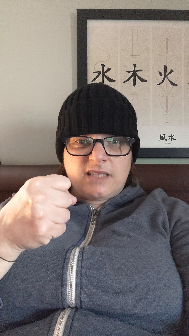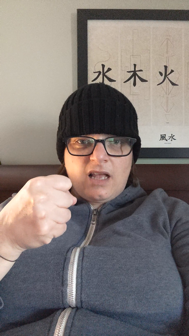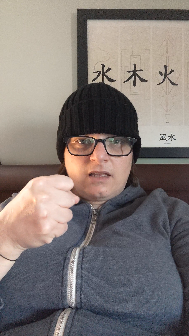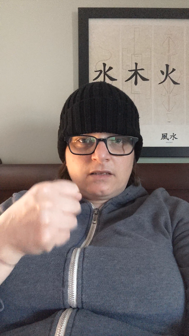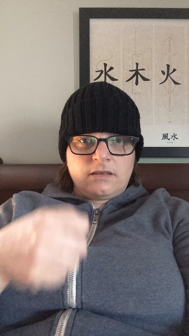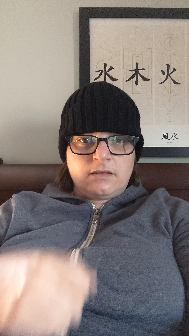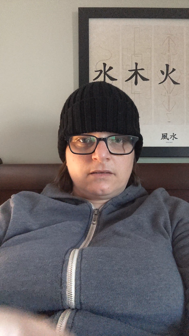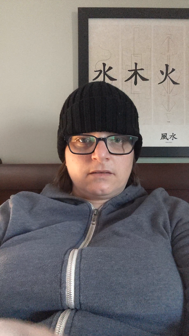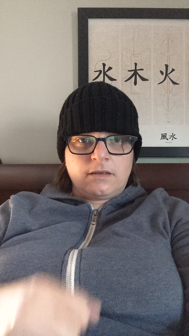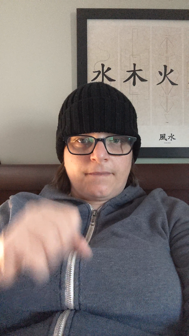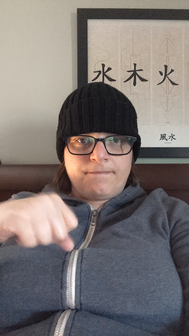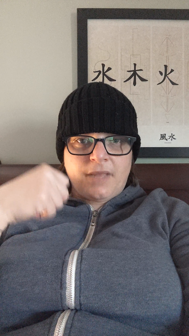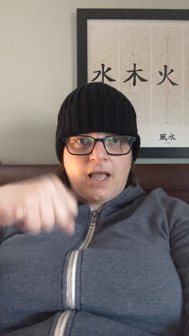bicycle